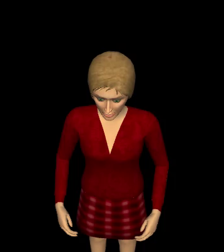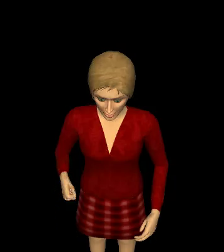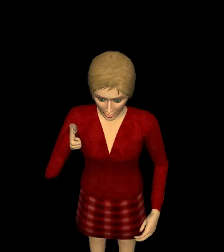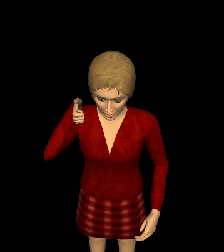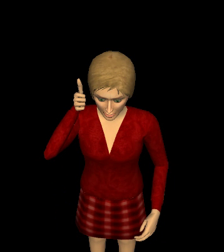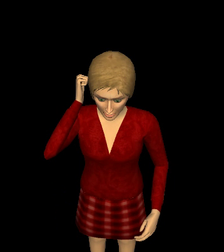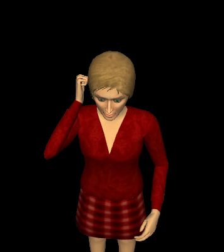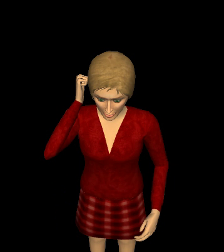أمس